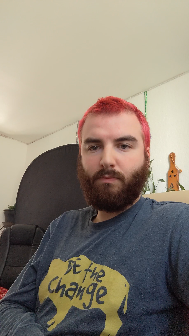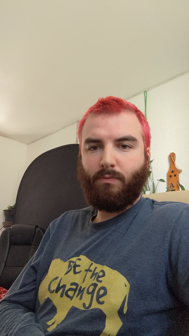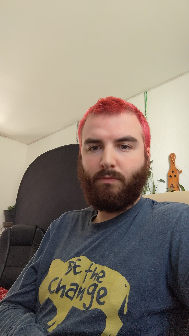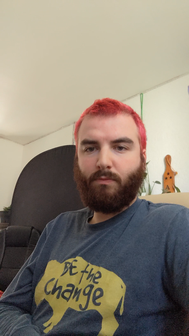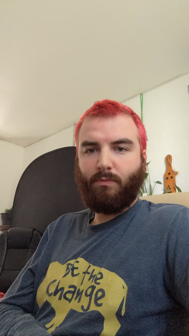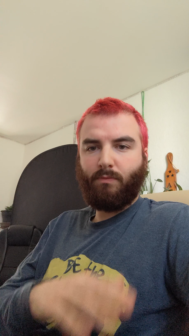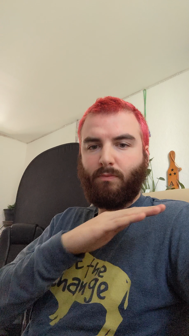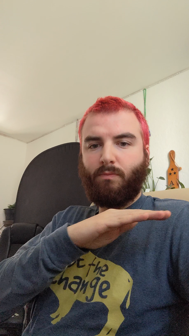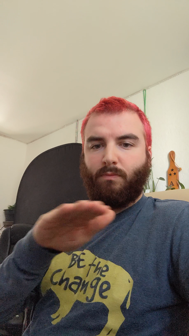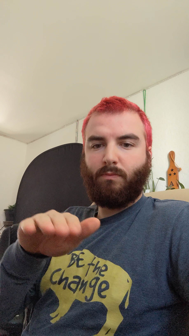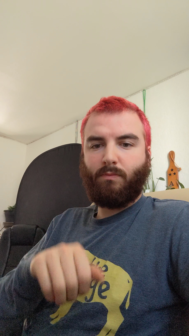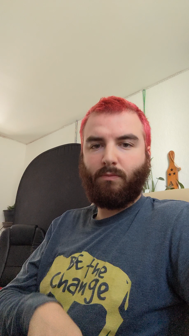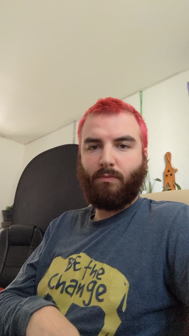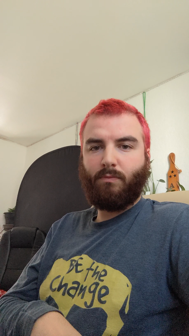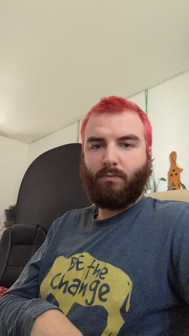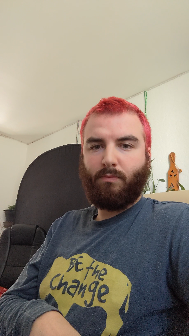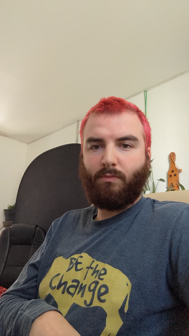nice